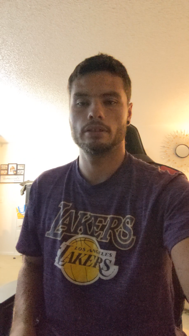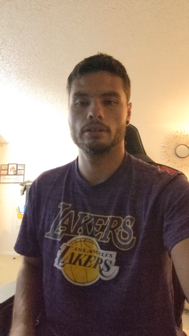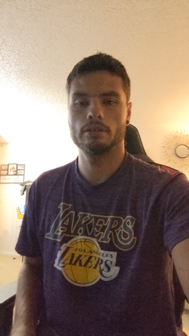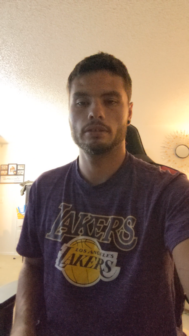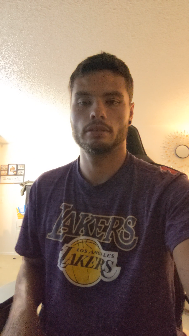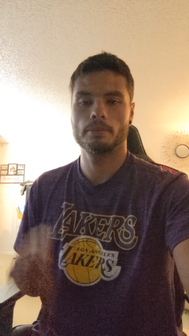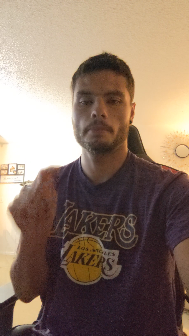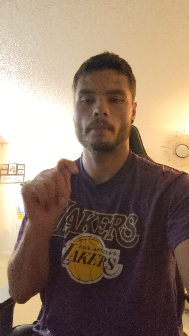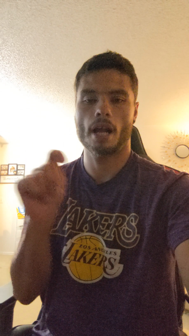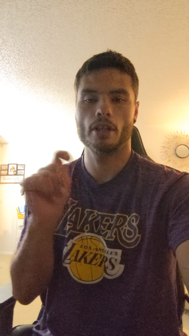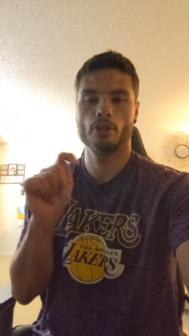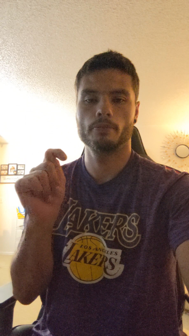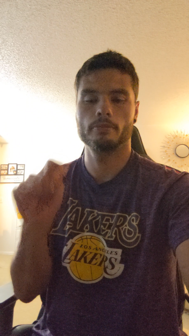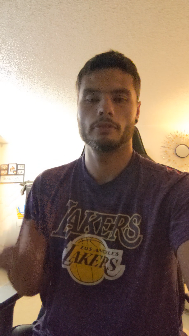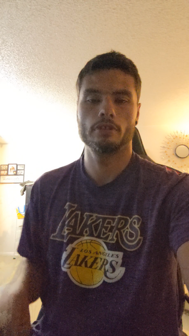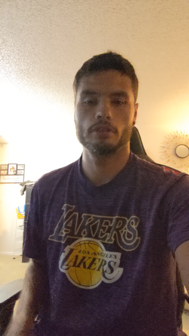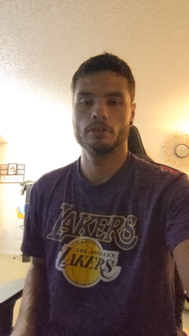bathroom